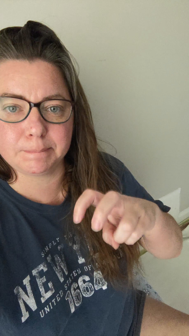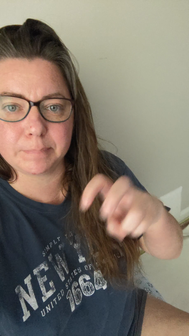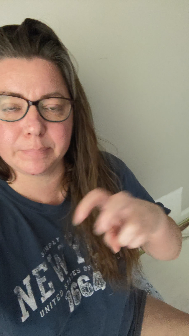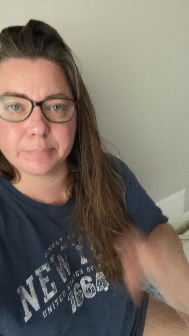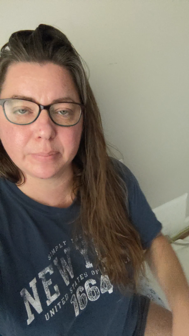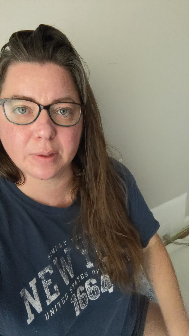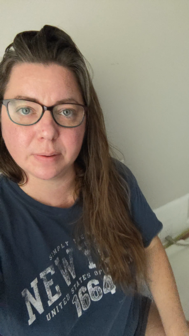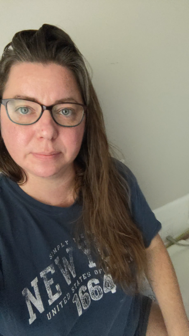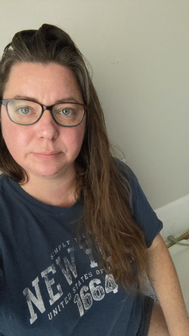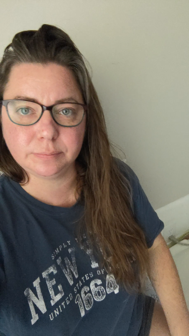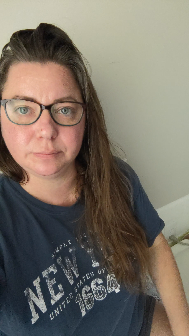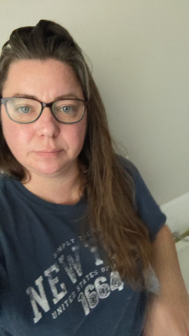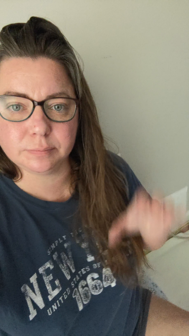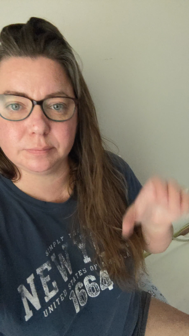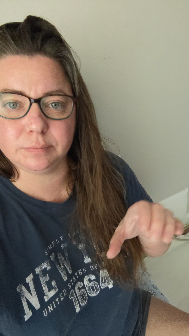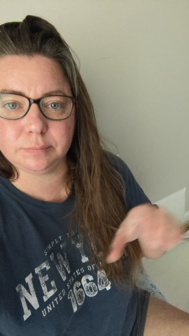does